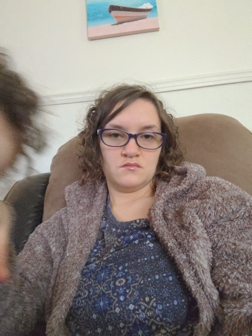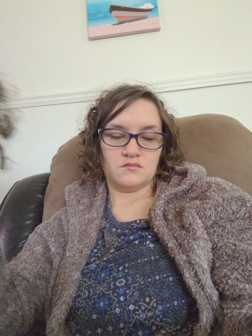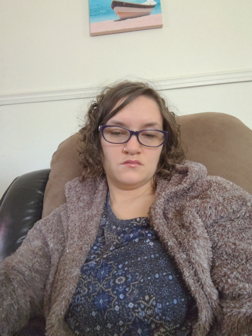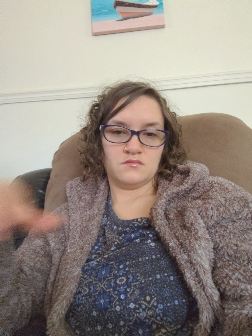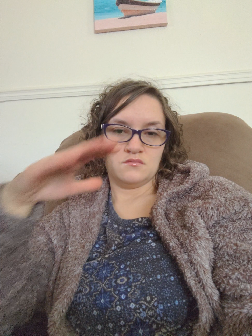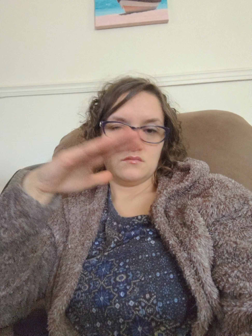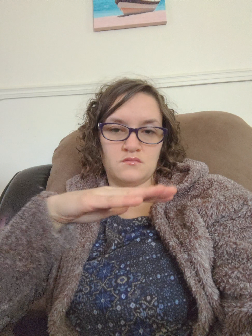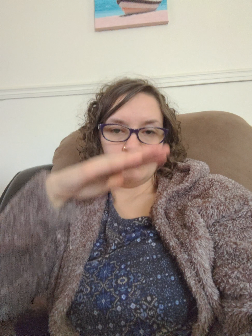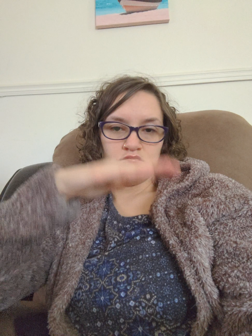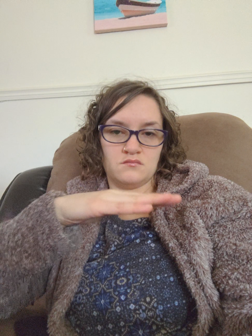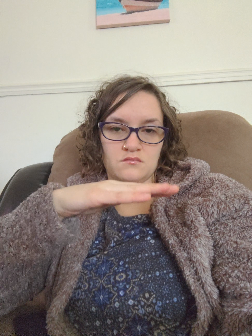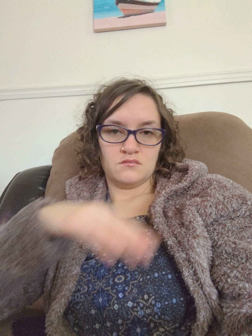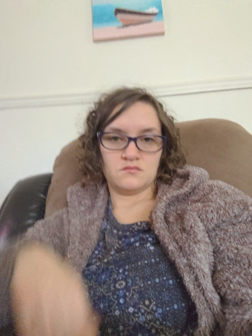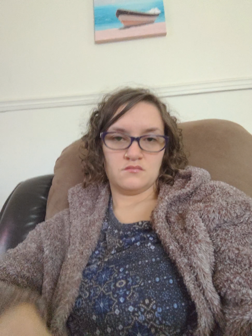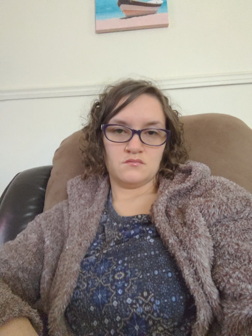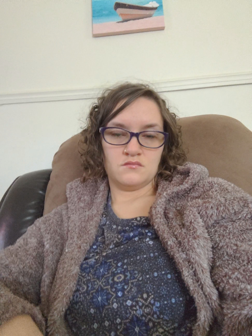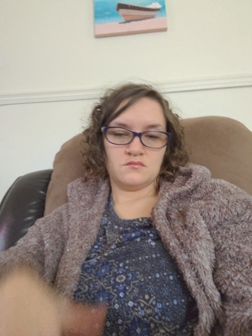table